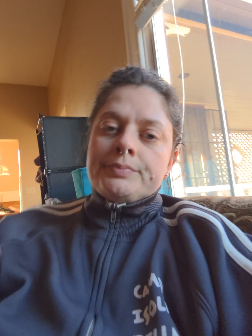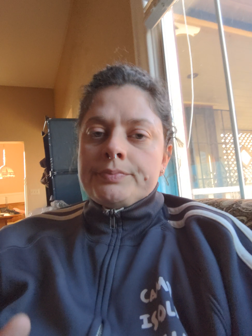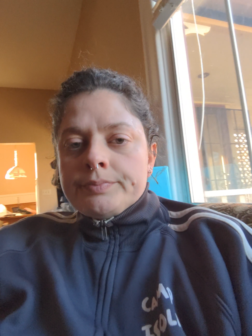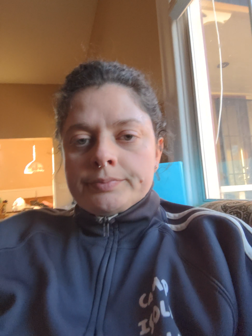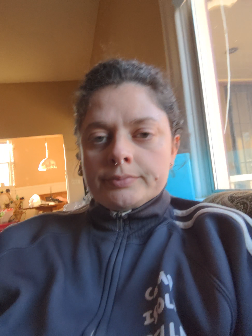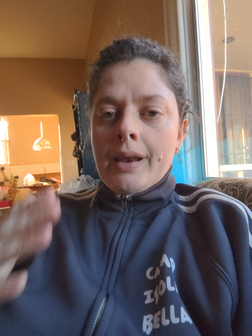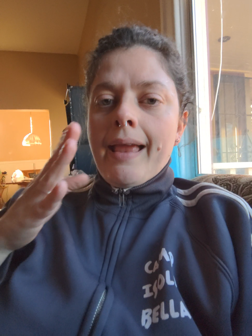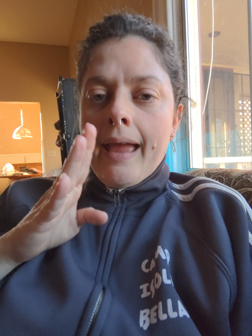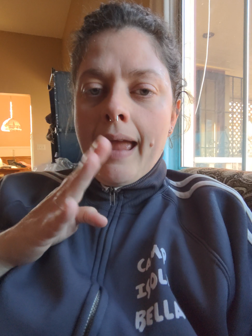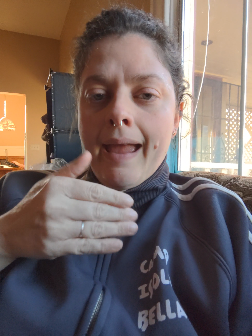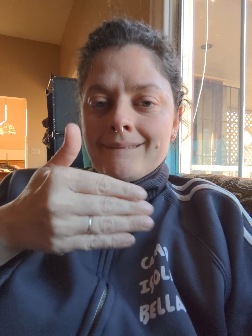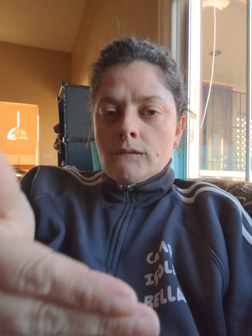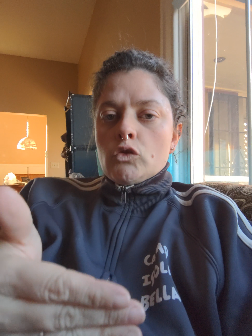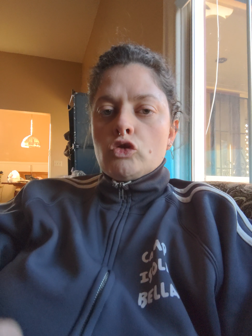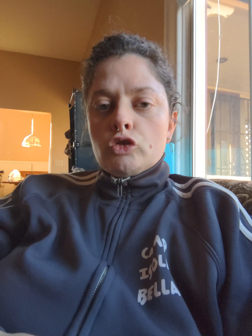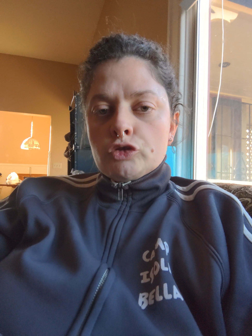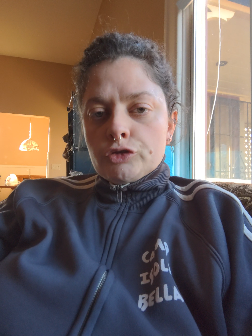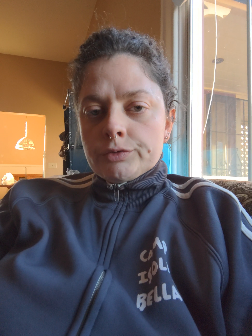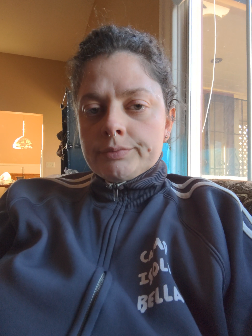after